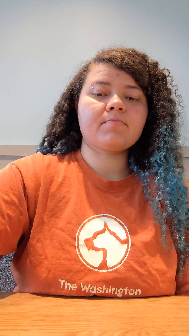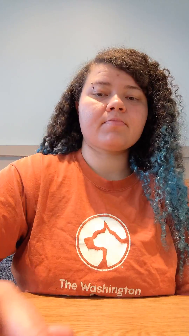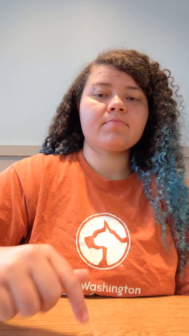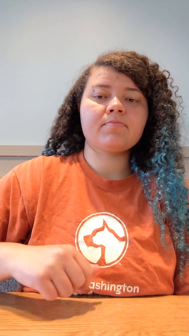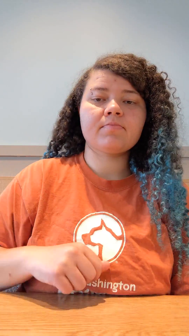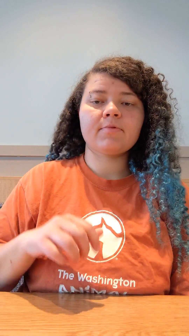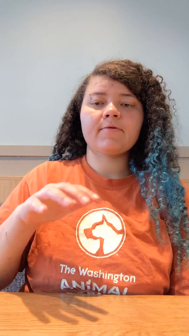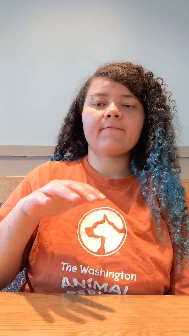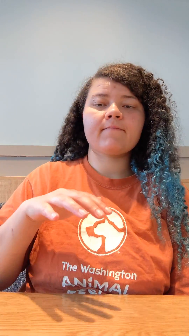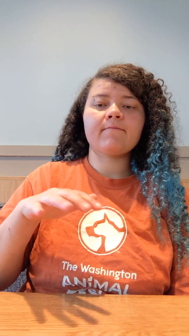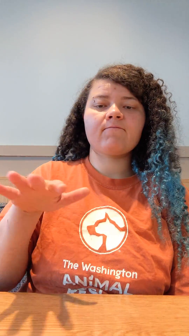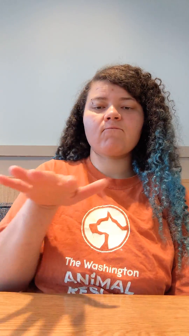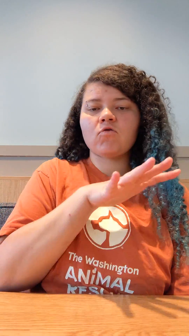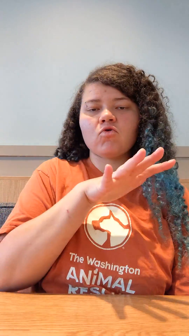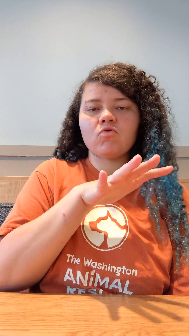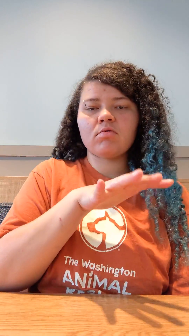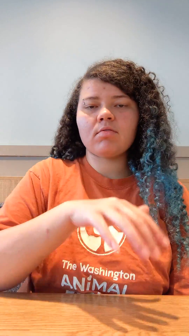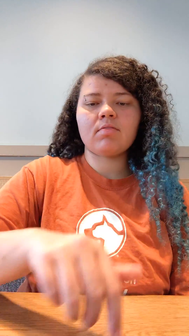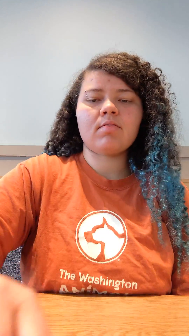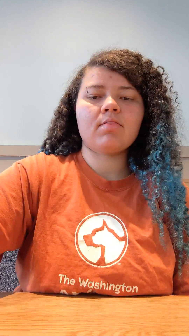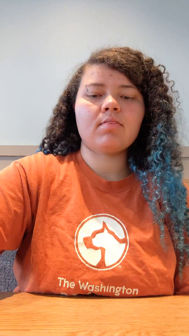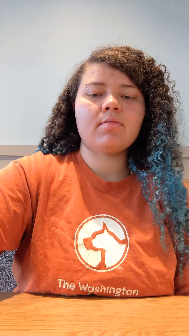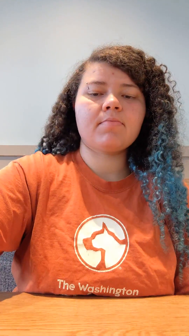full